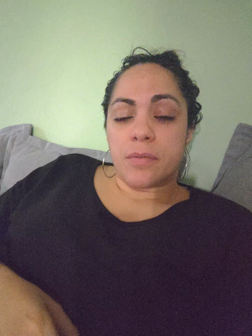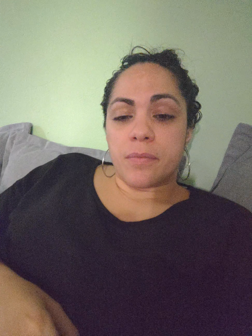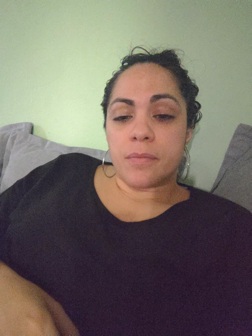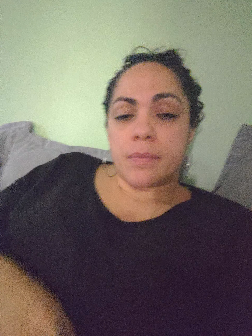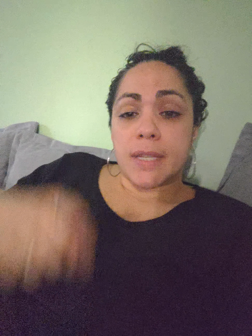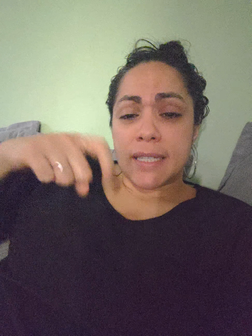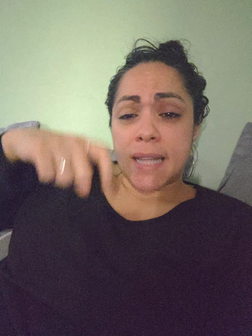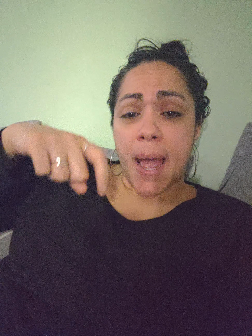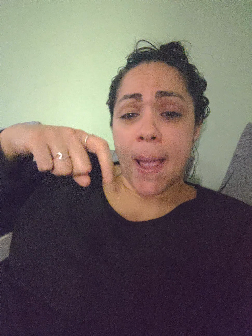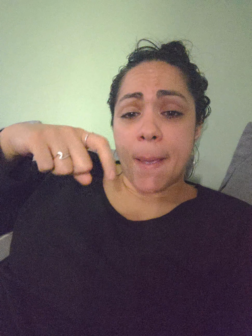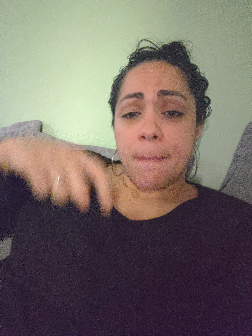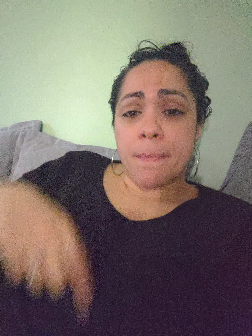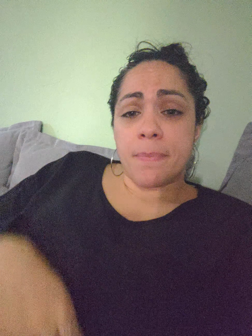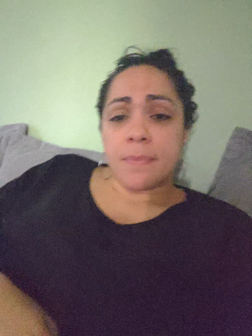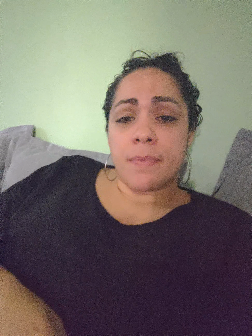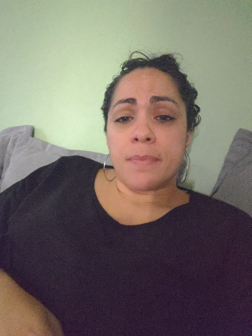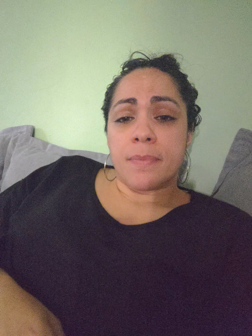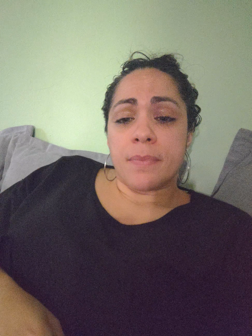time